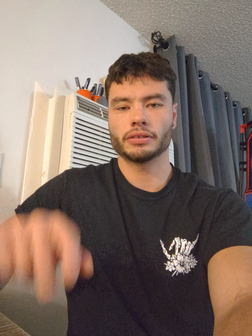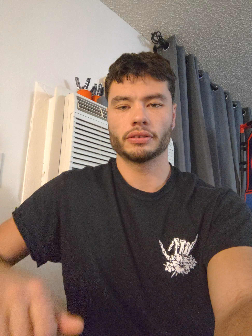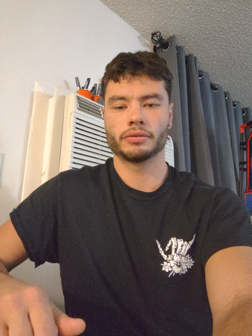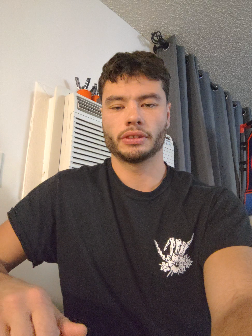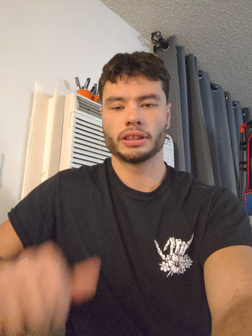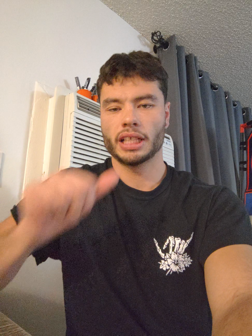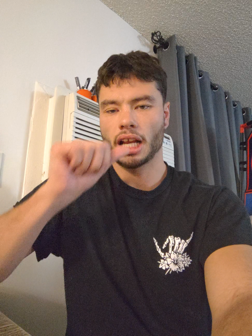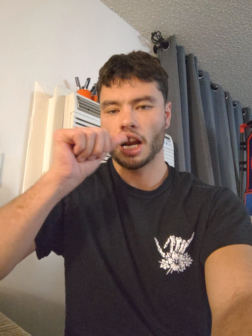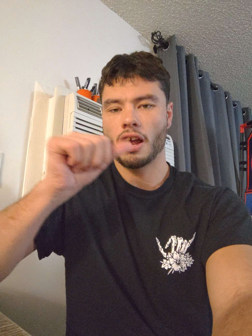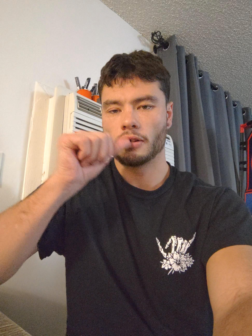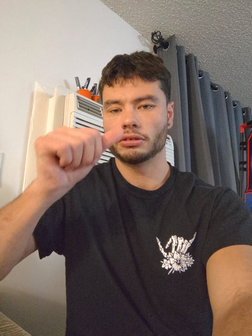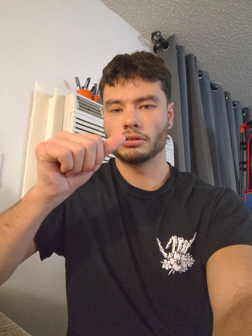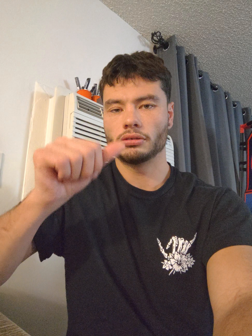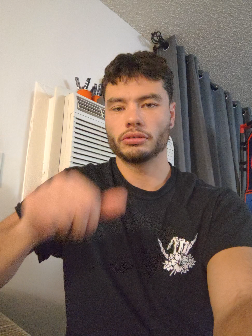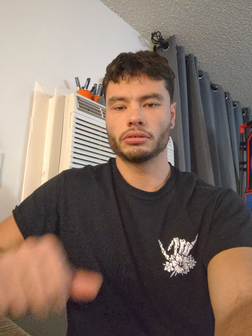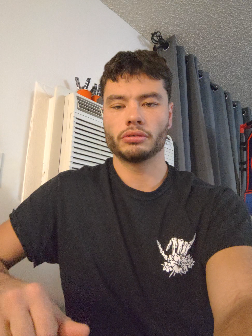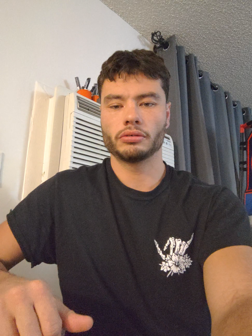nuts